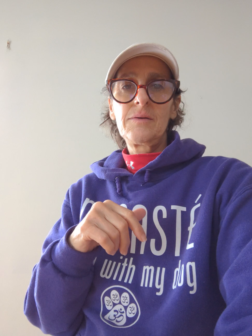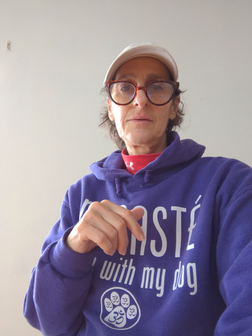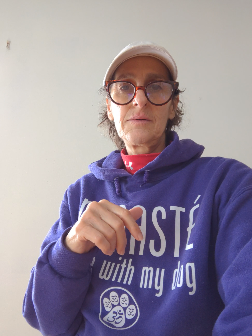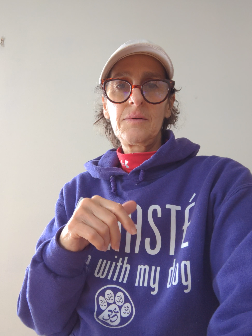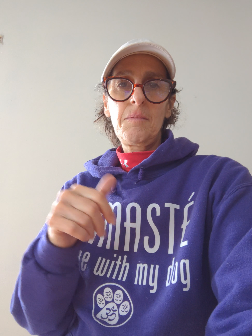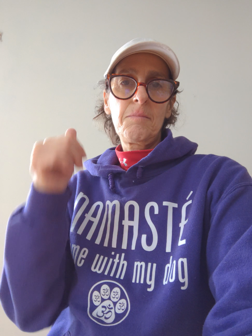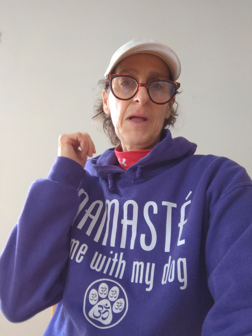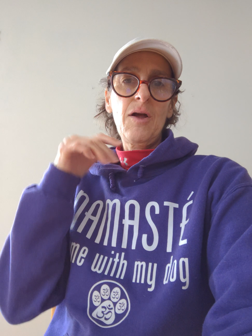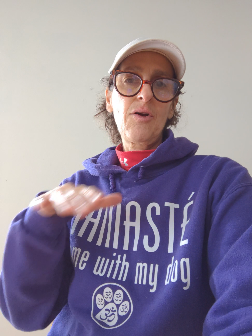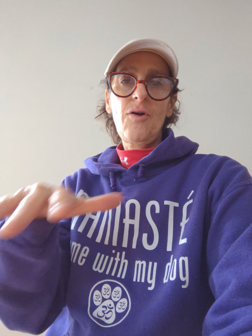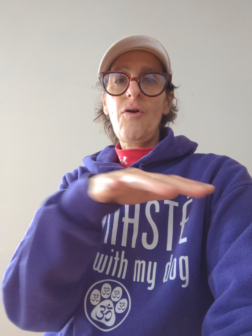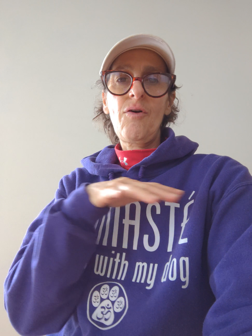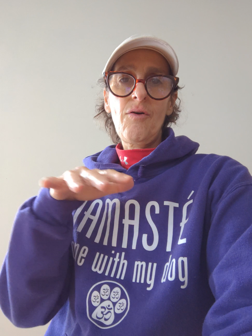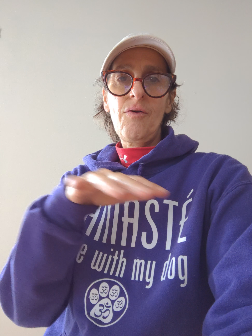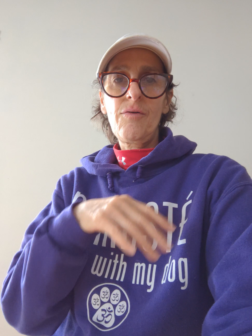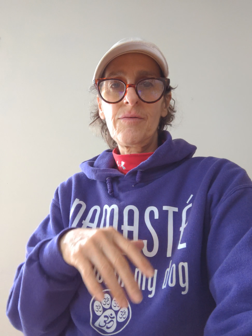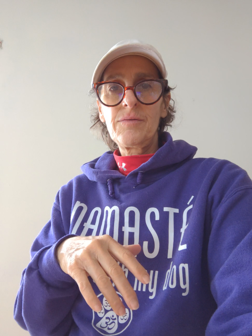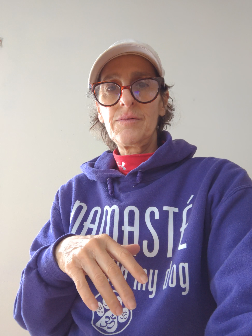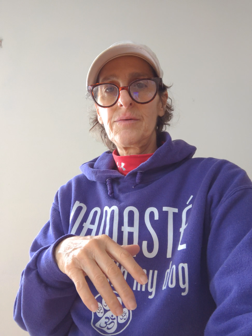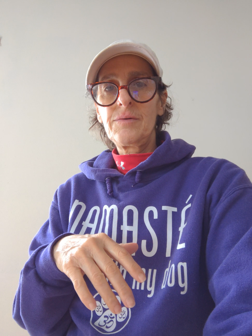backyard